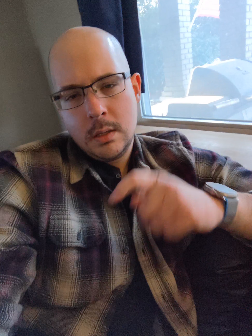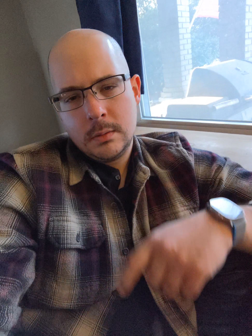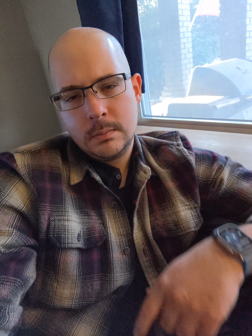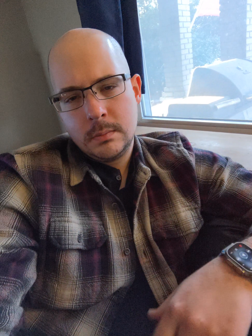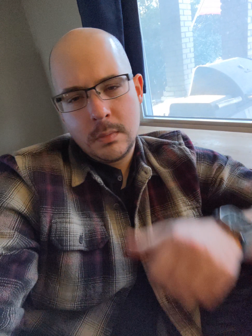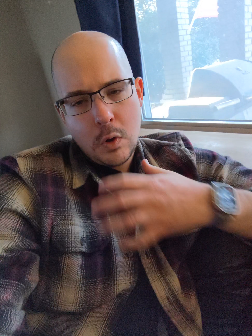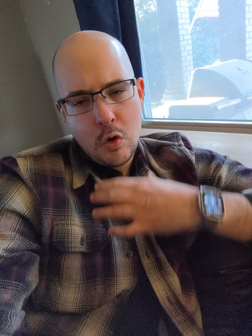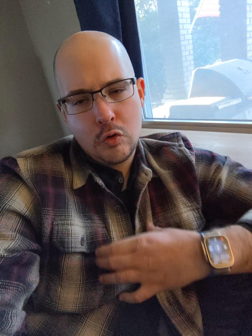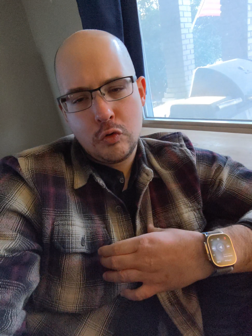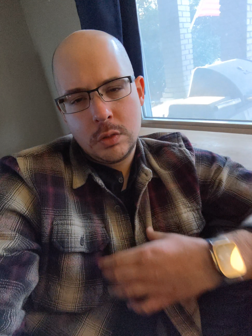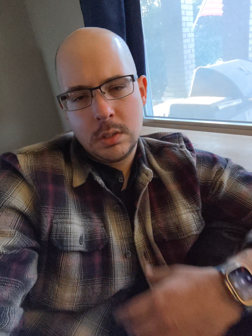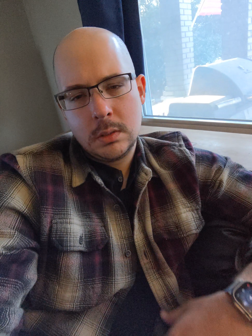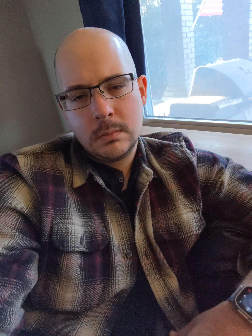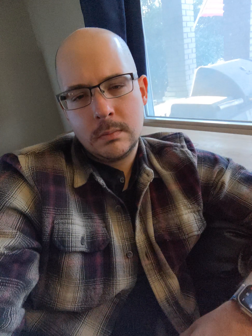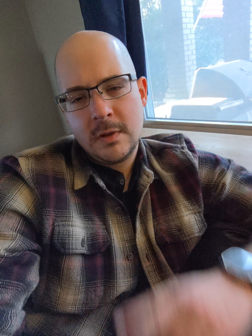hungry